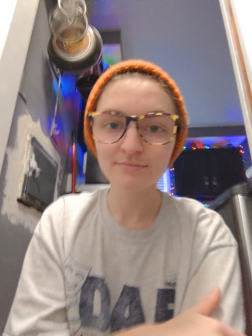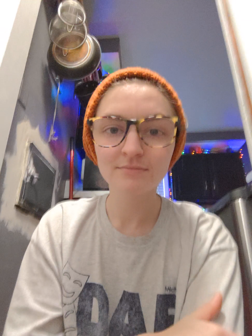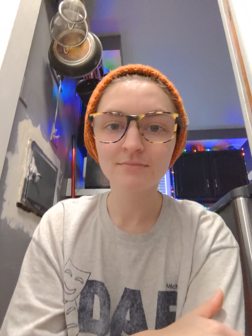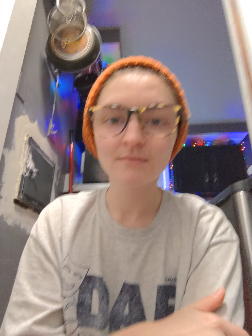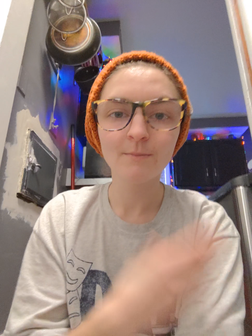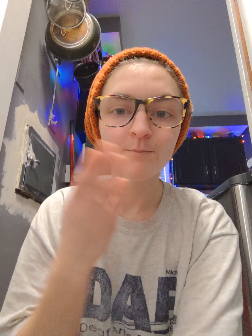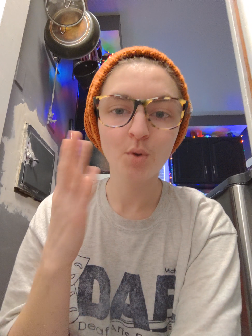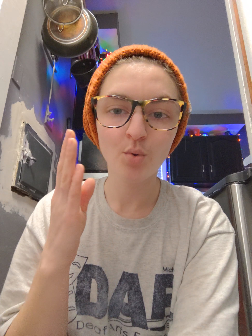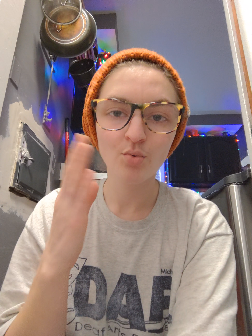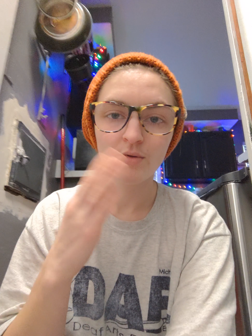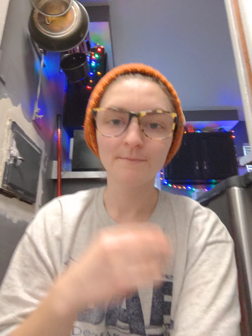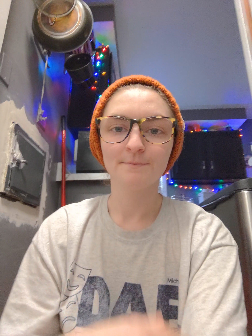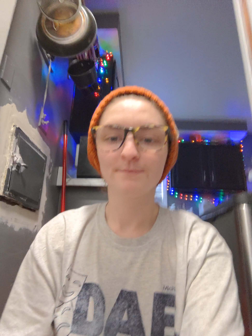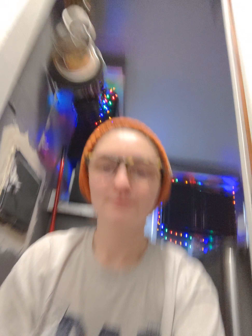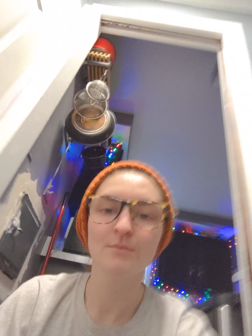blue